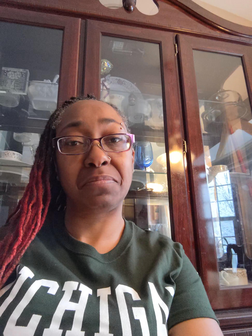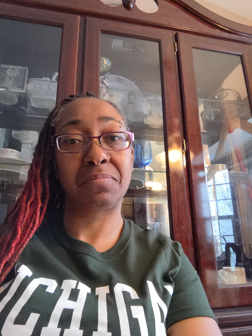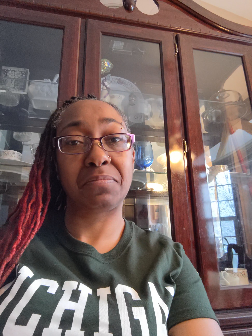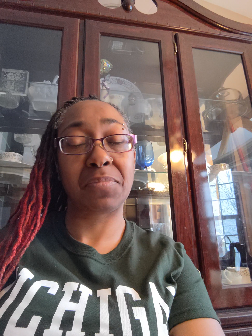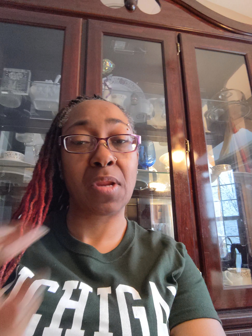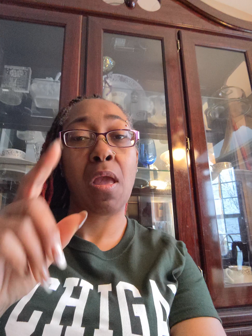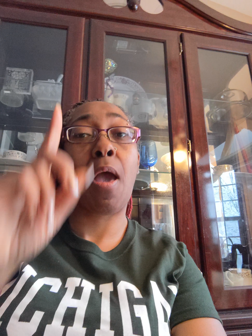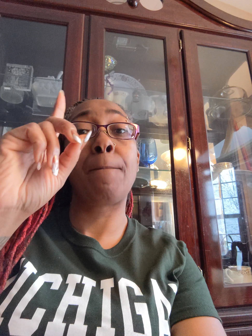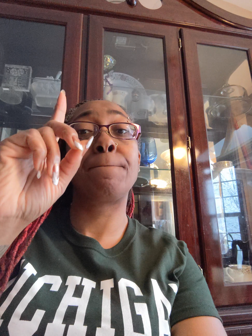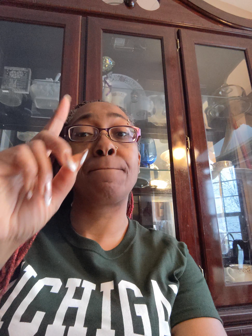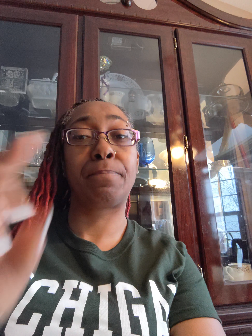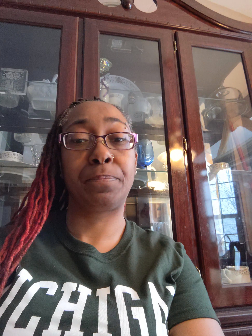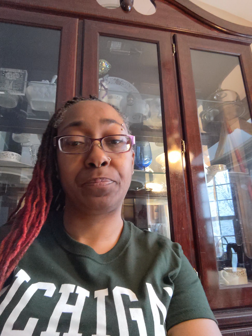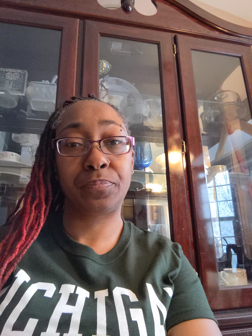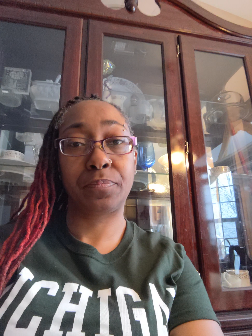up